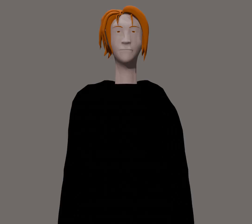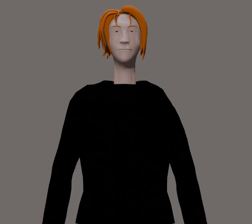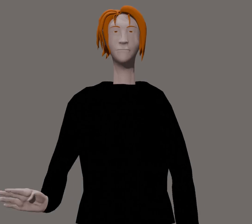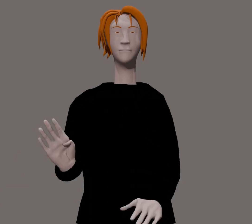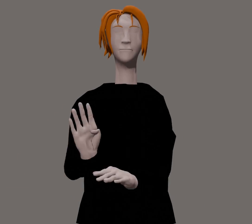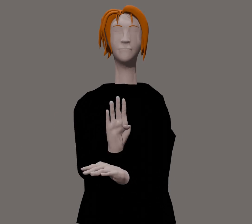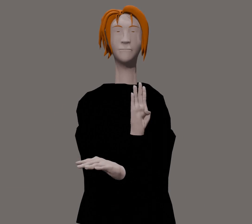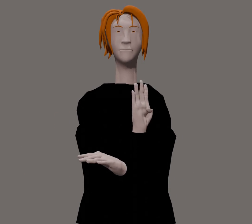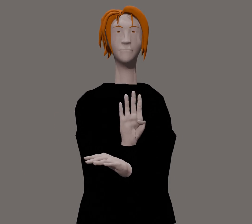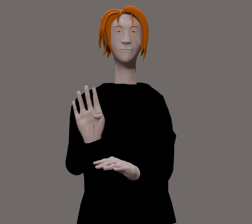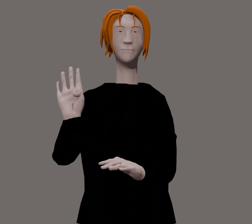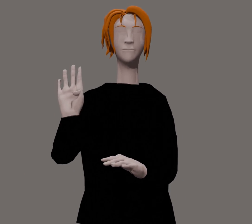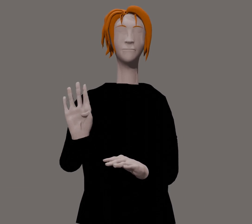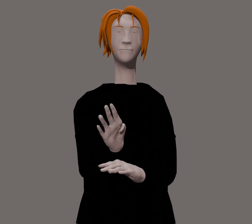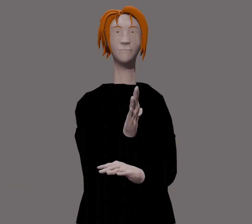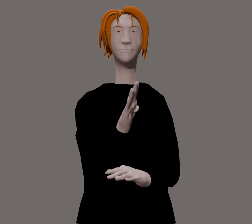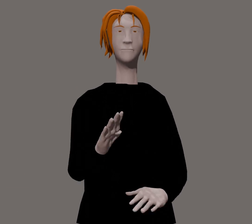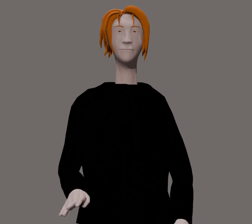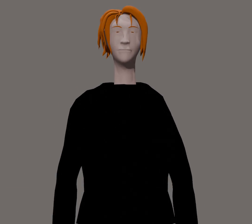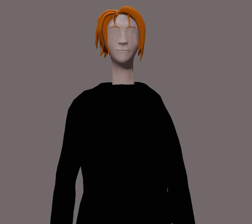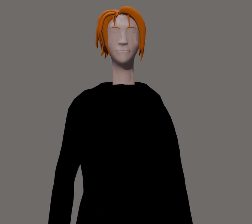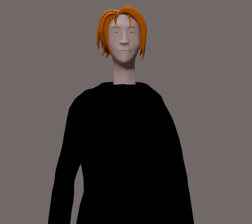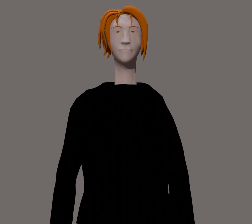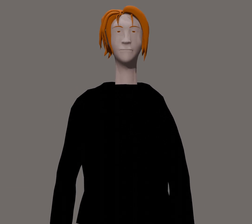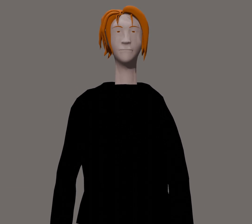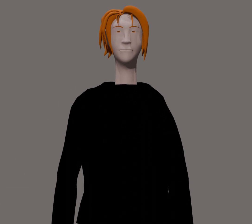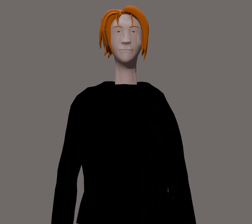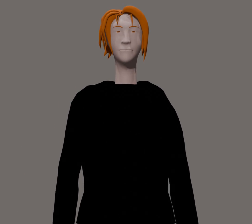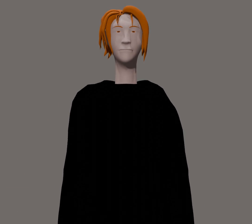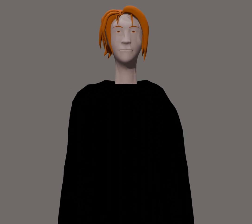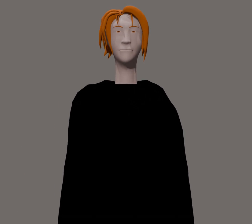Business